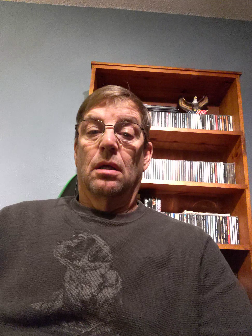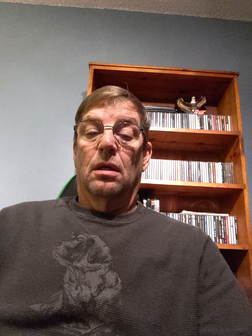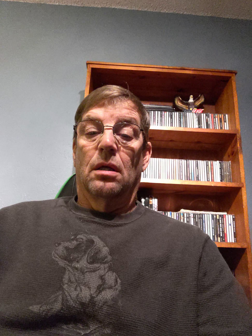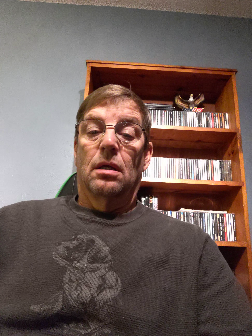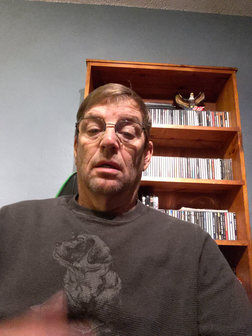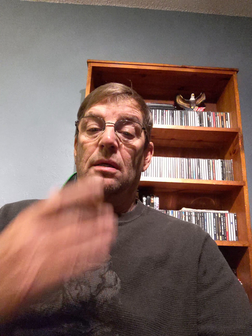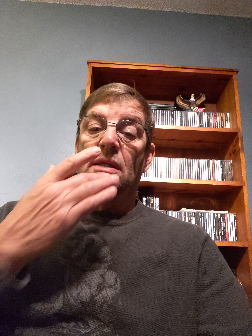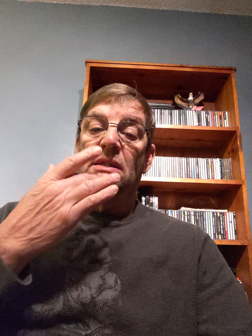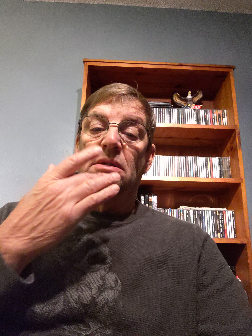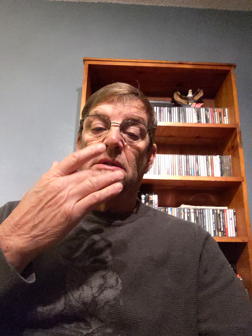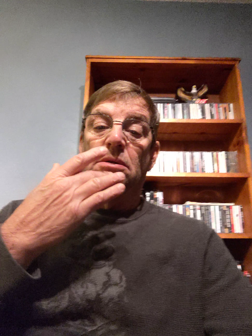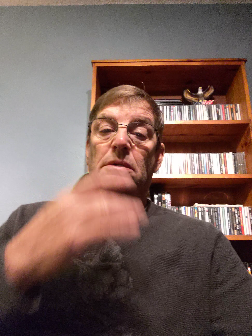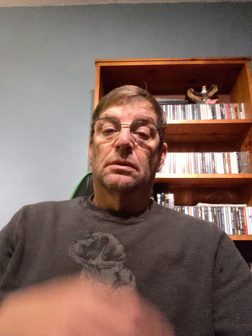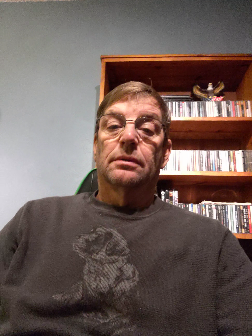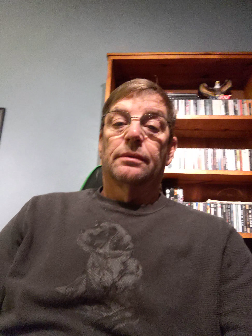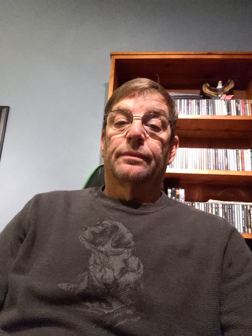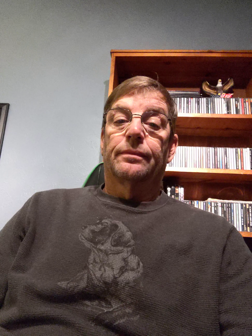taste